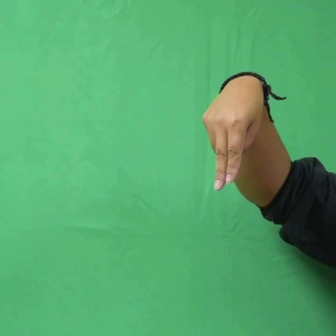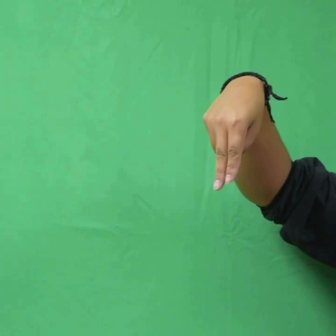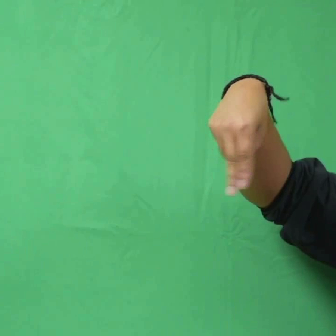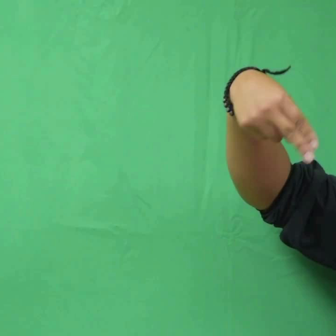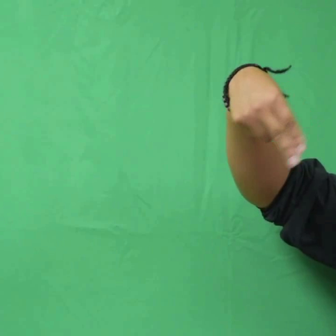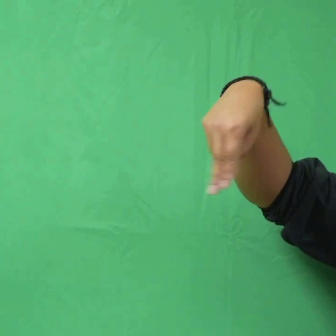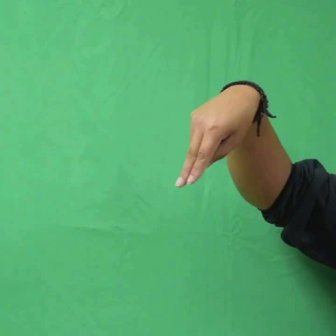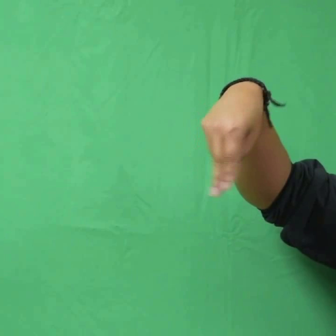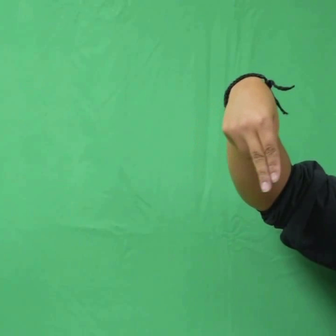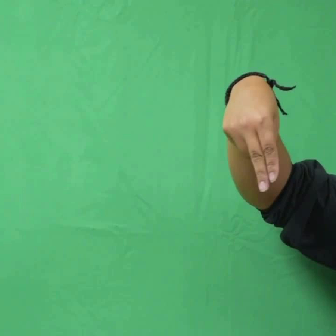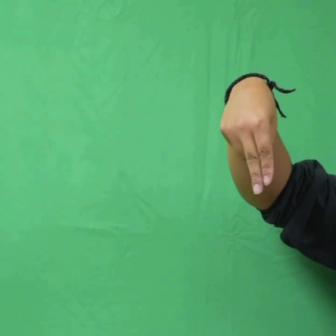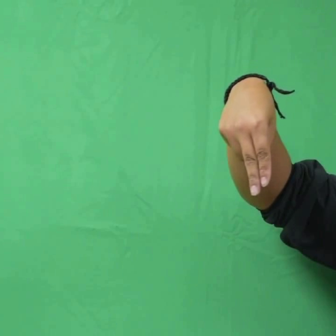Ñ